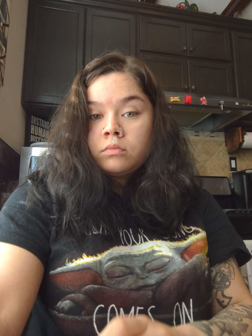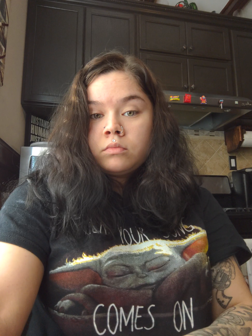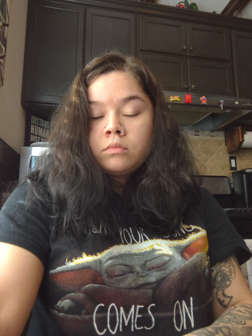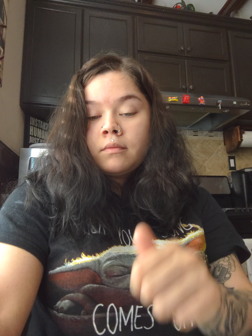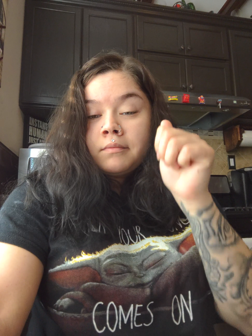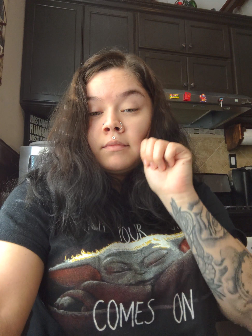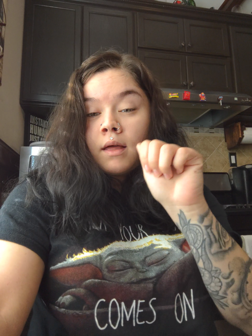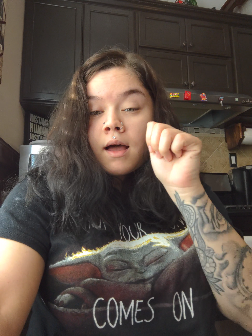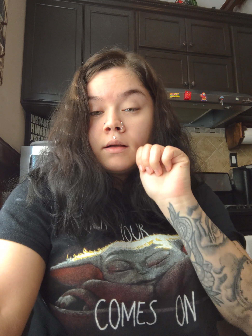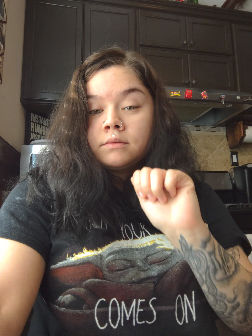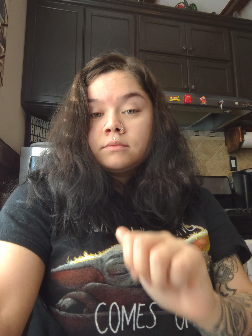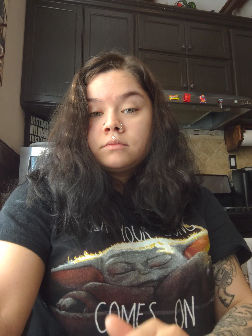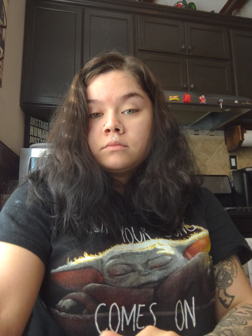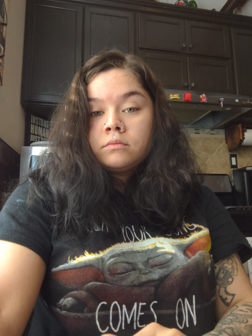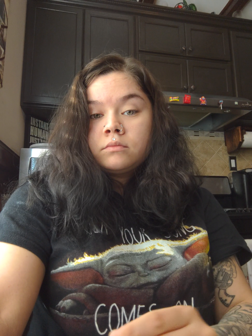aunt